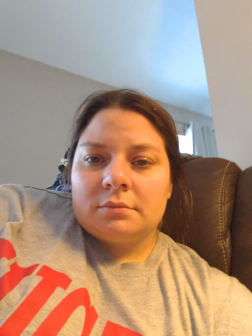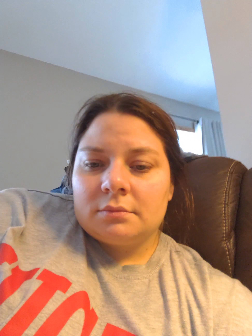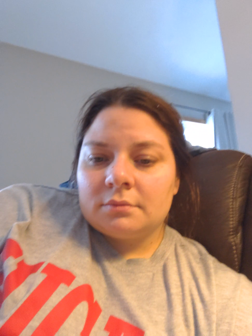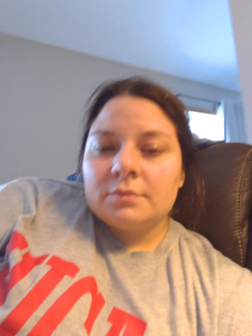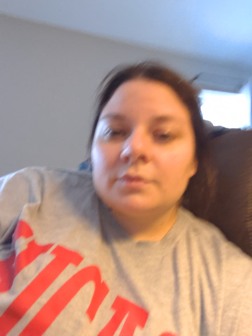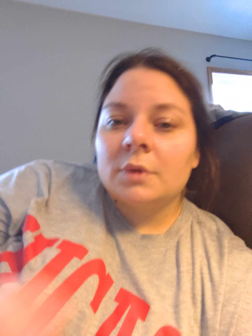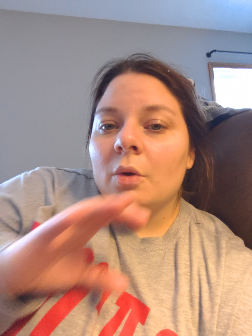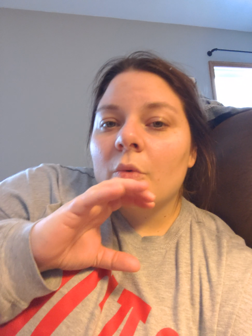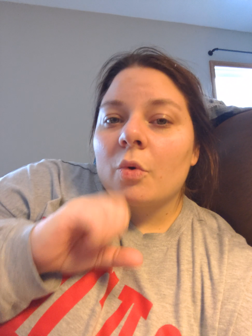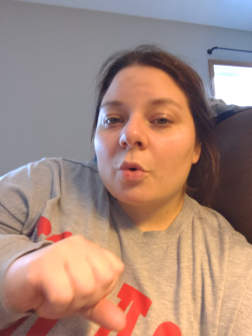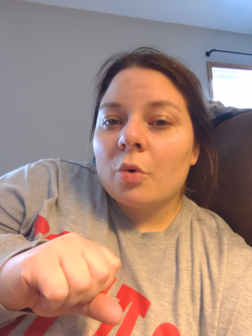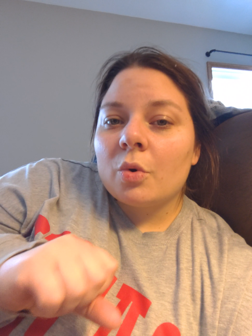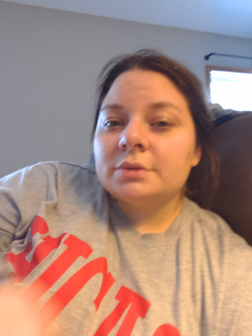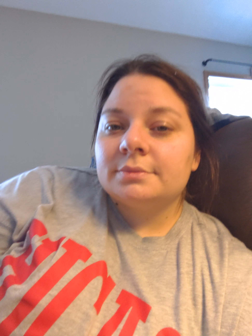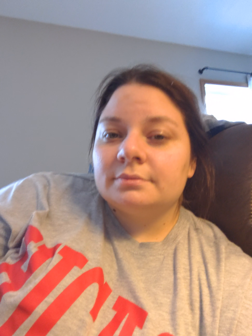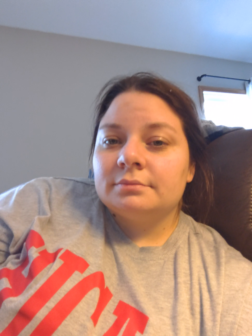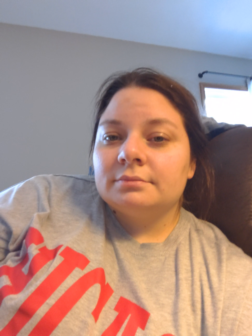old